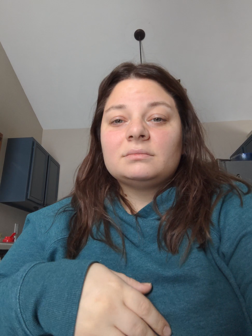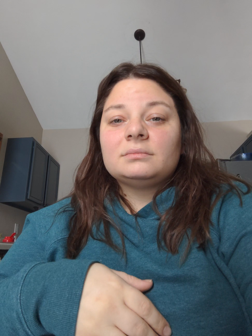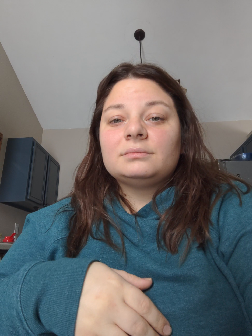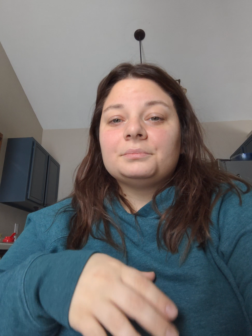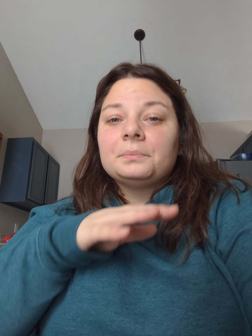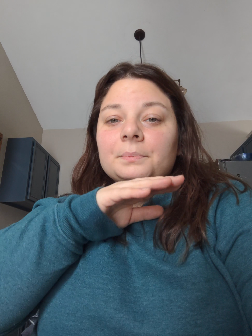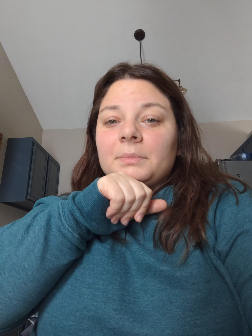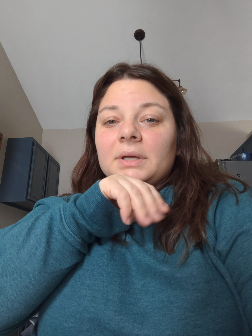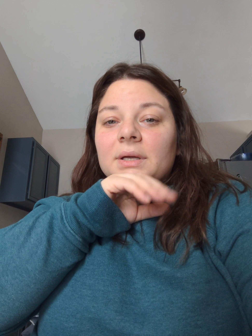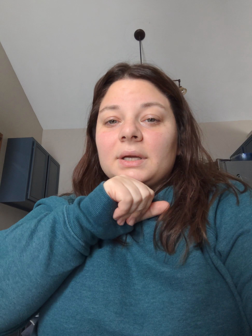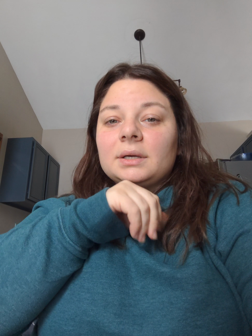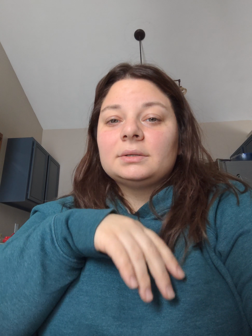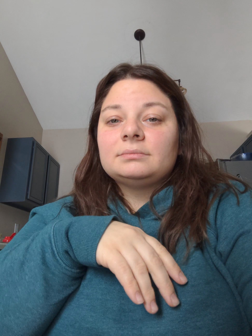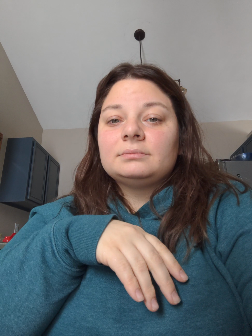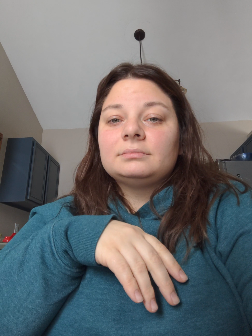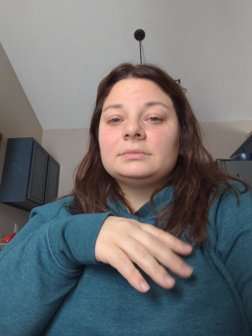pig